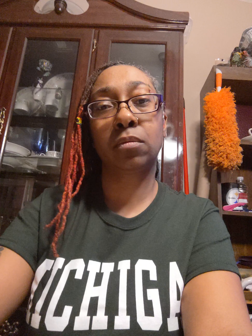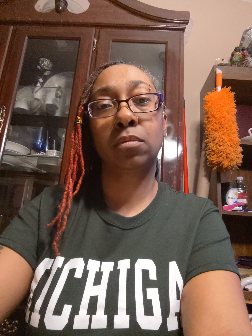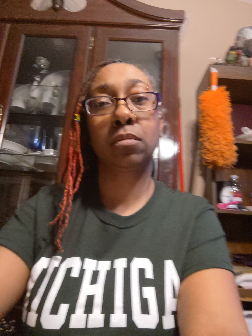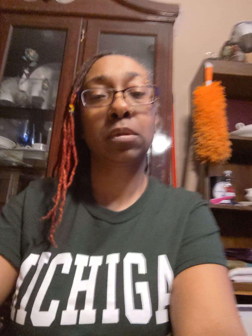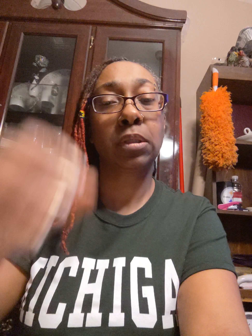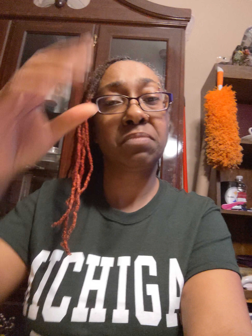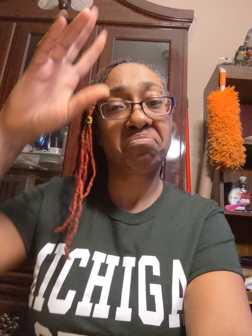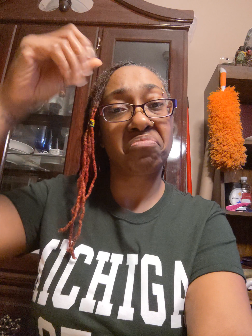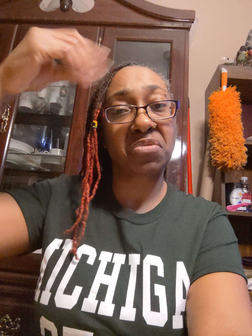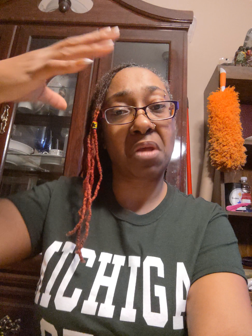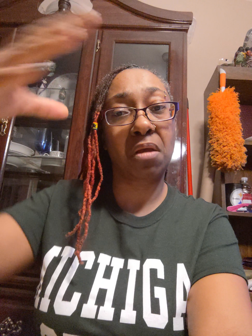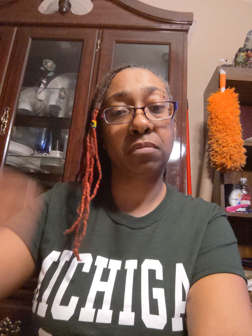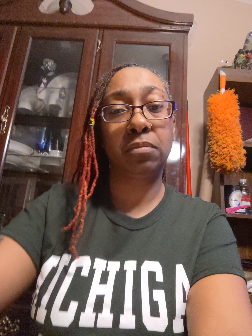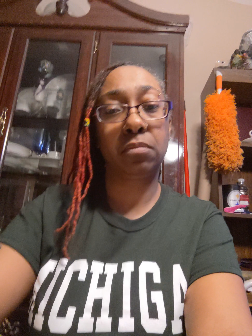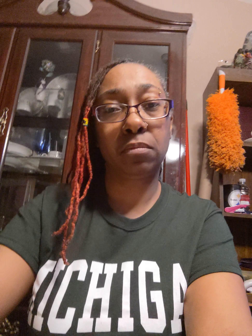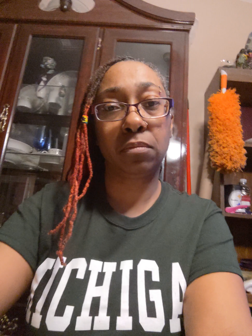sun